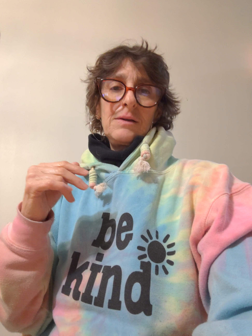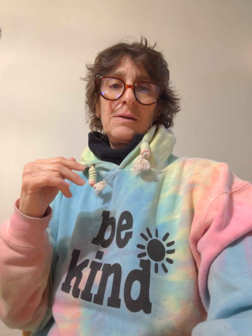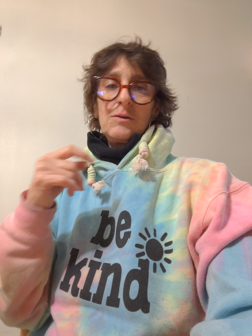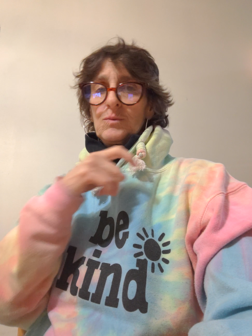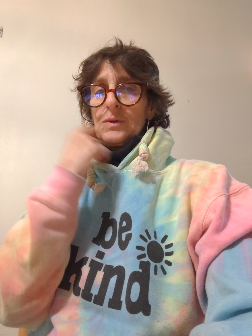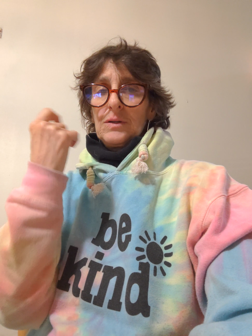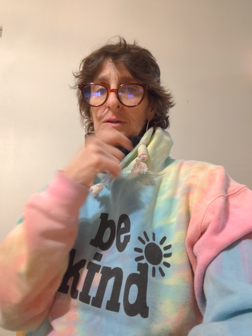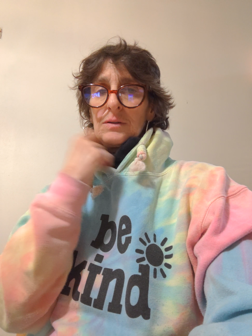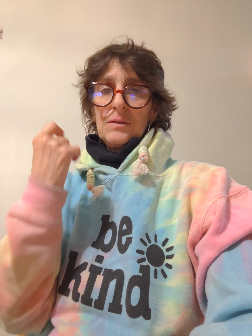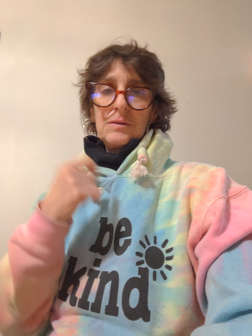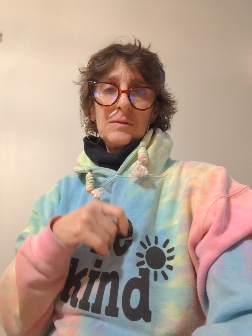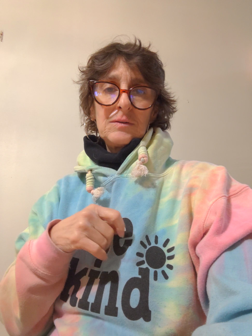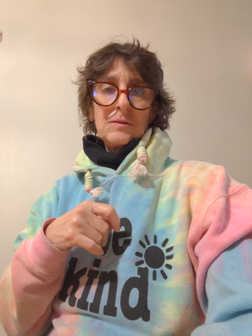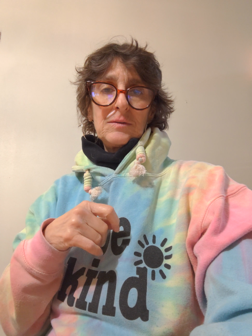dryer